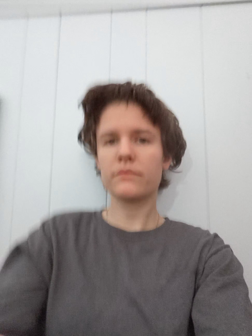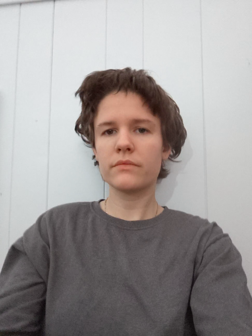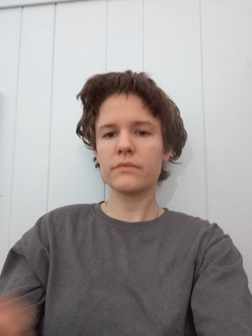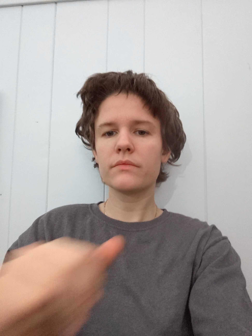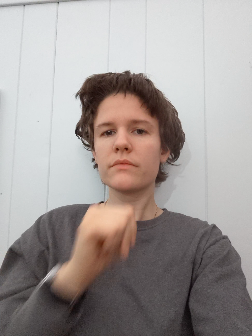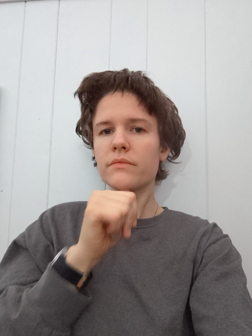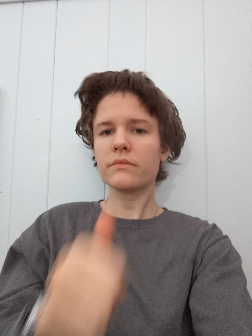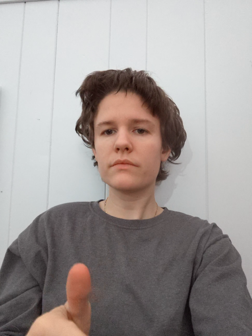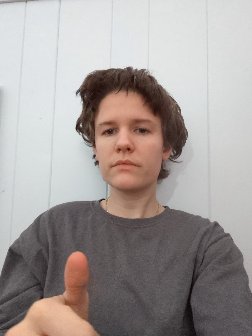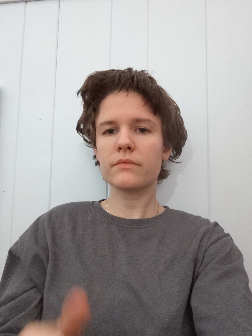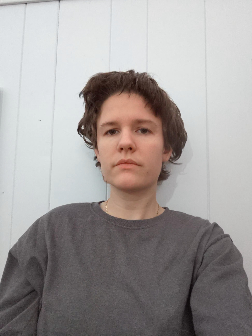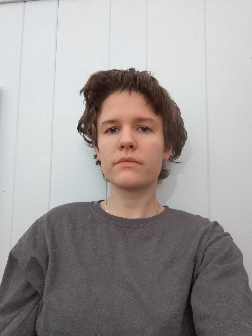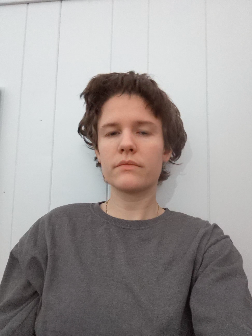not